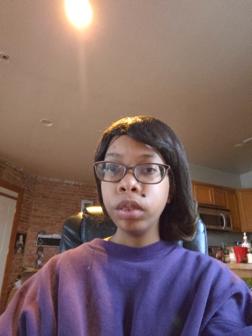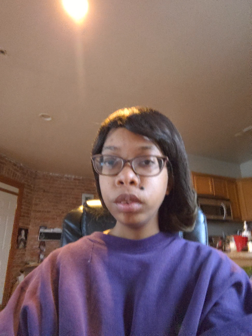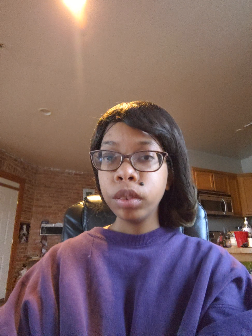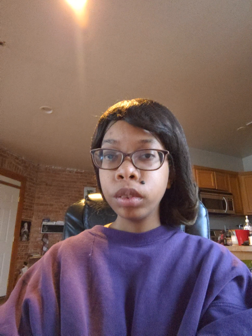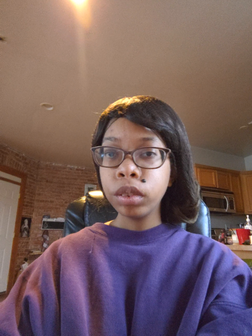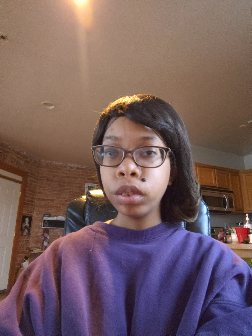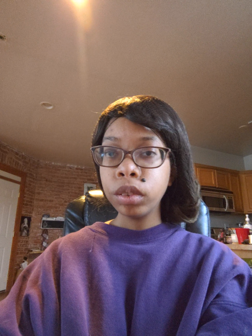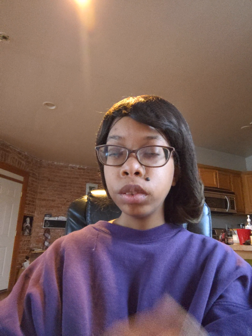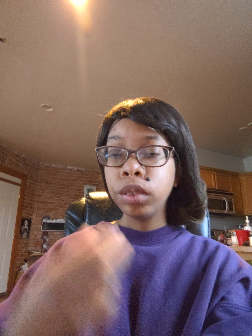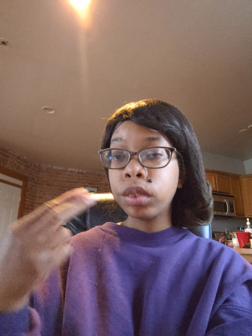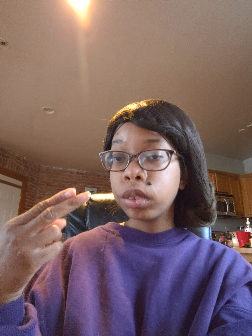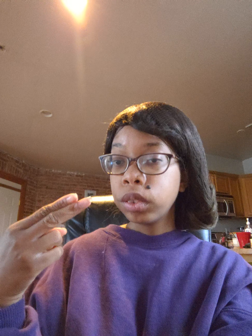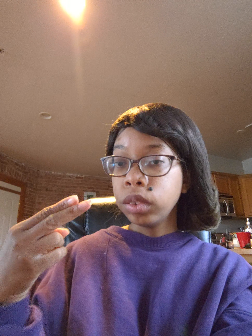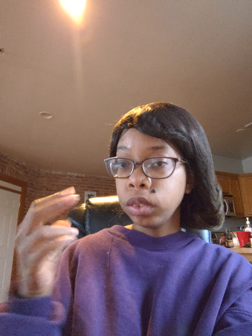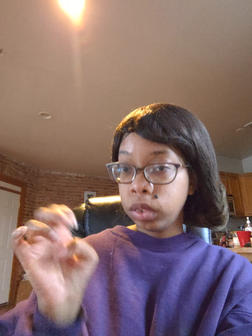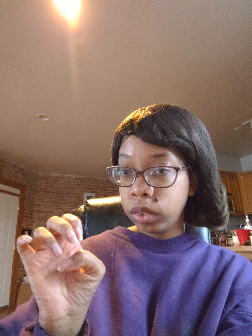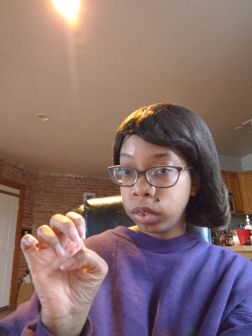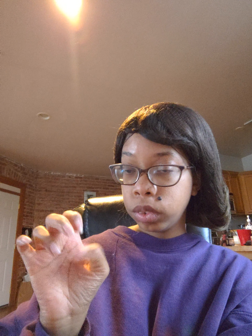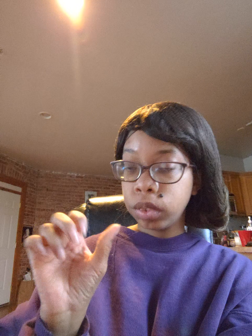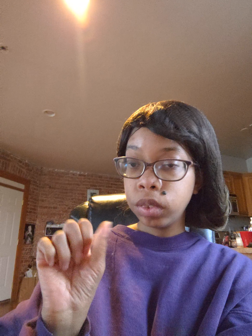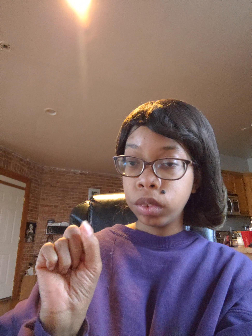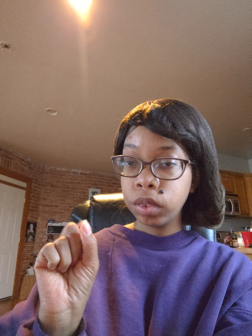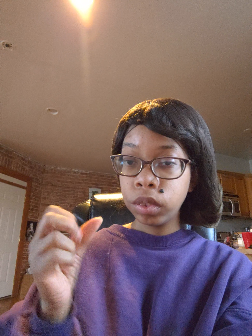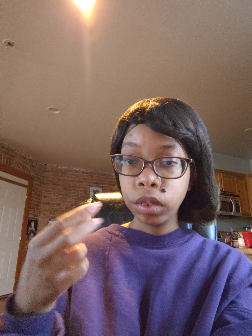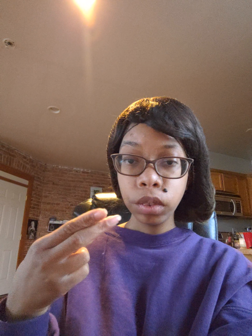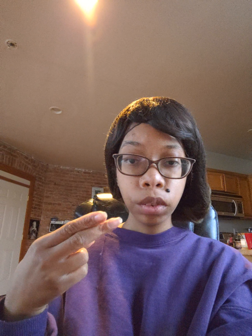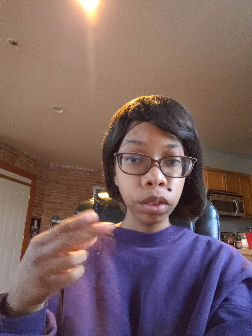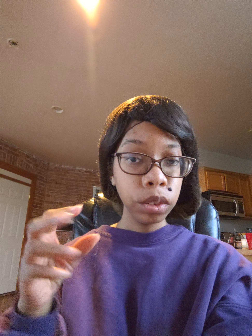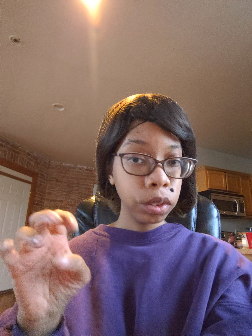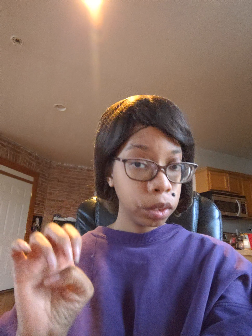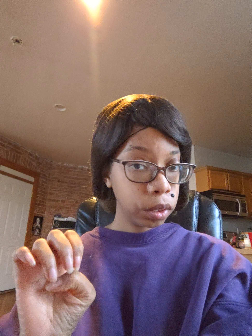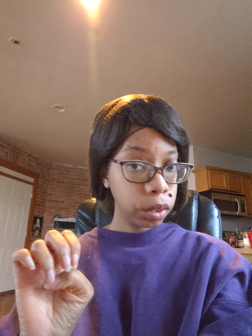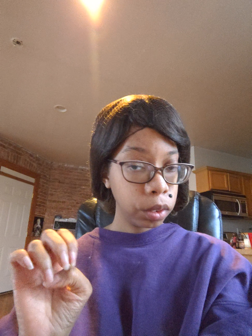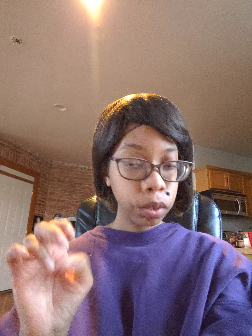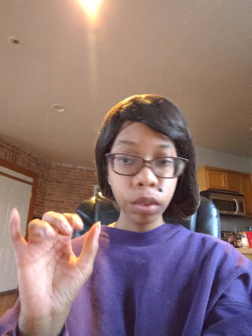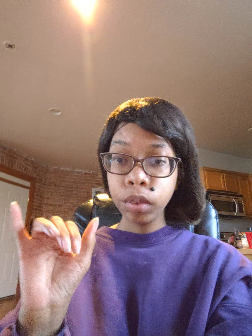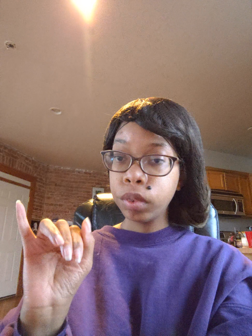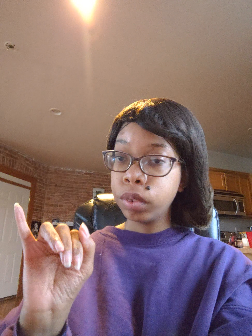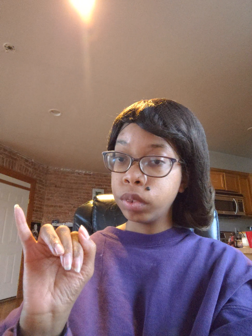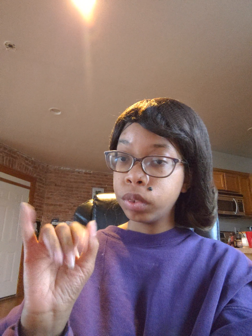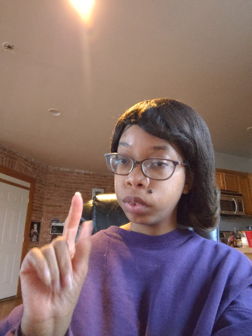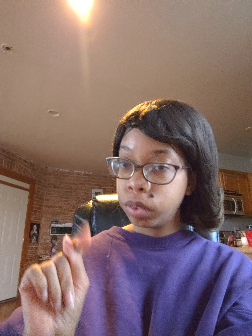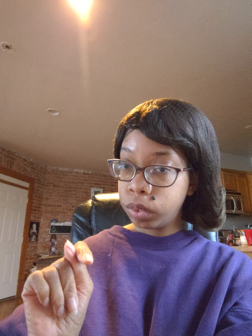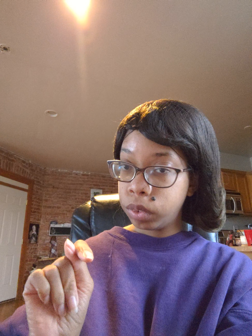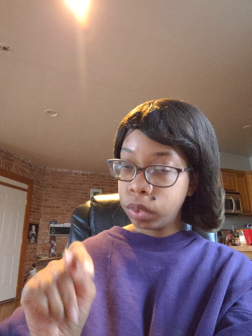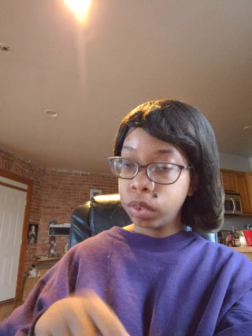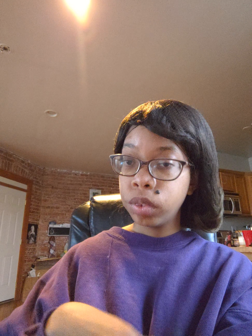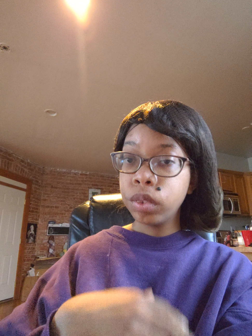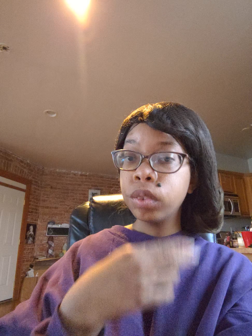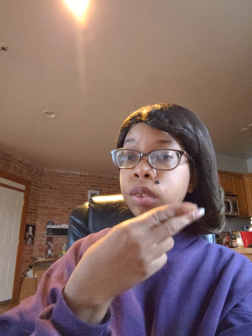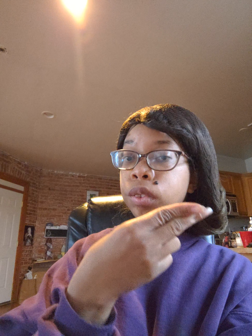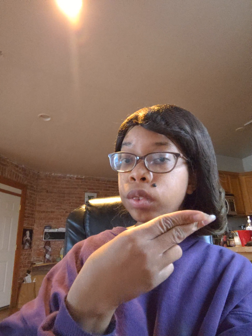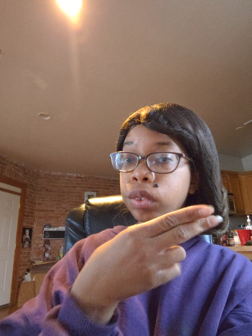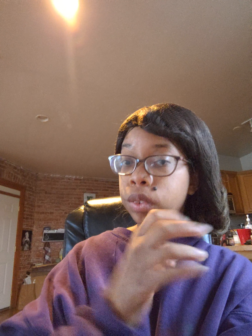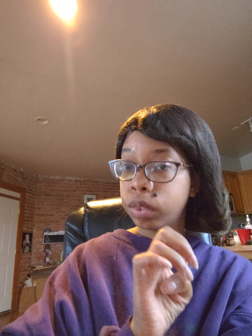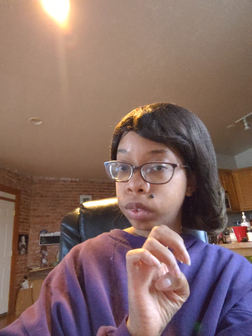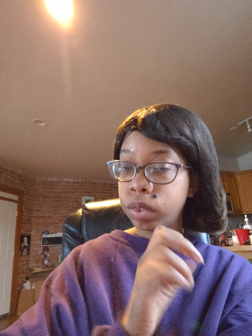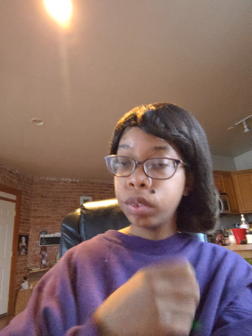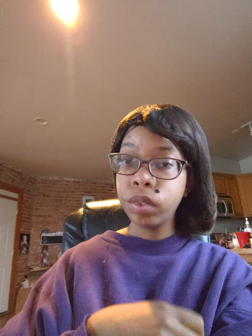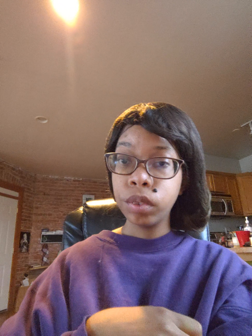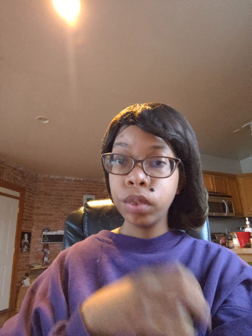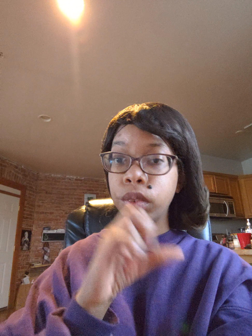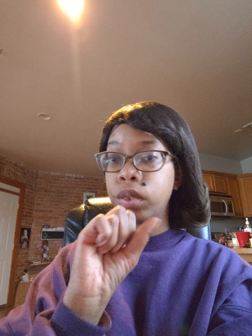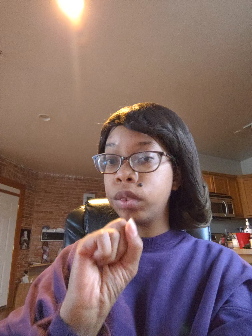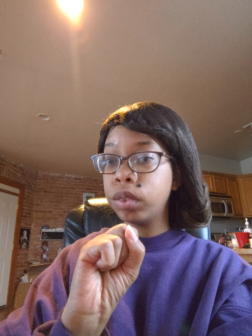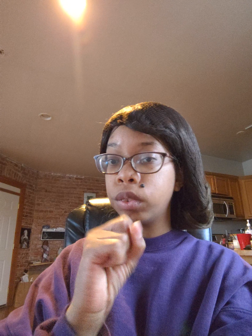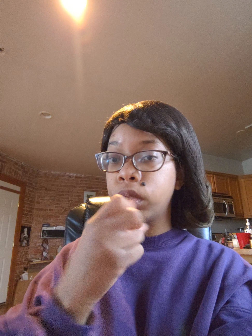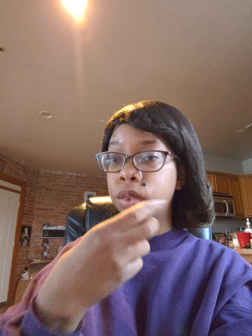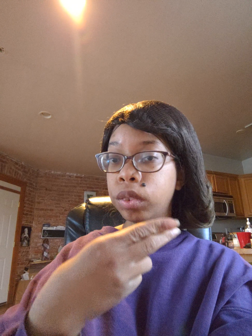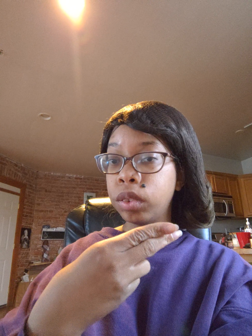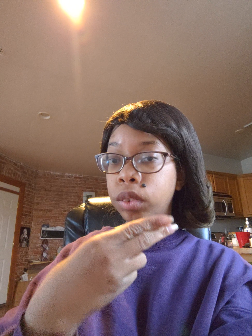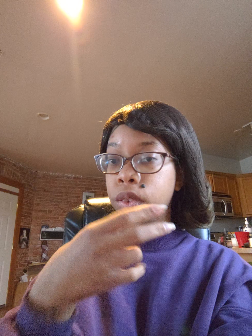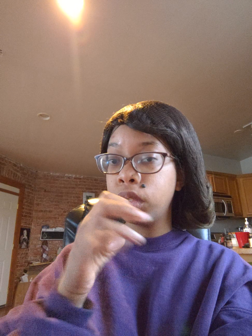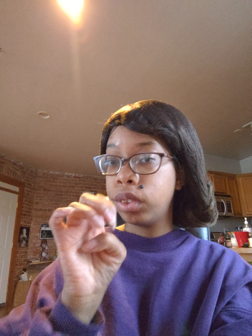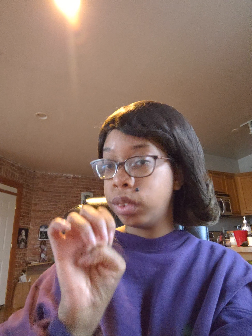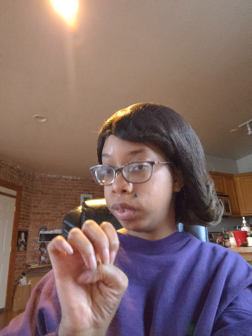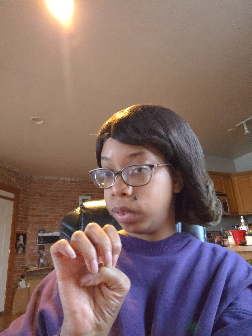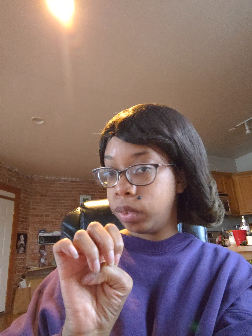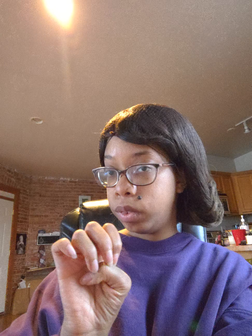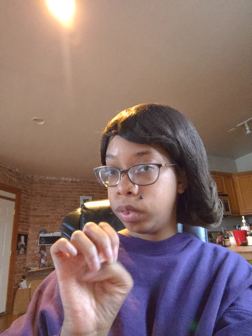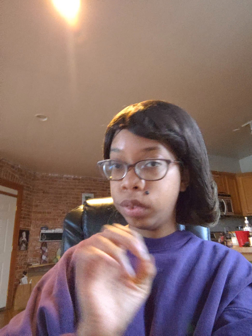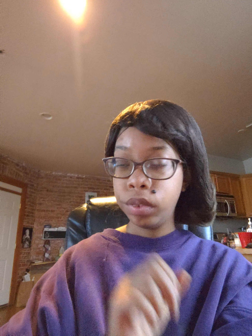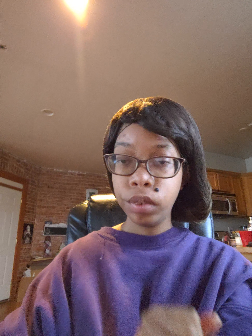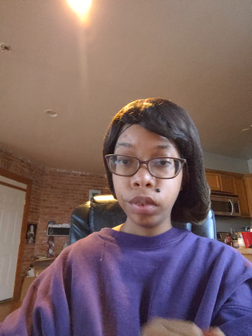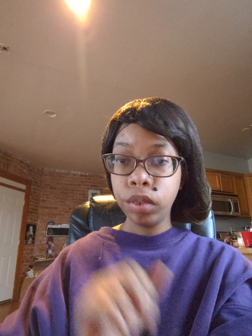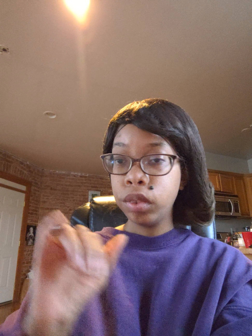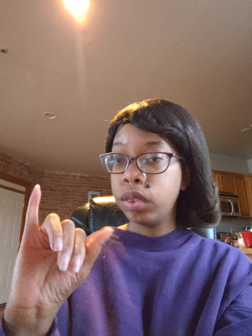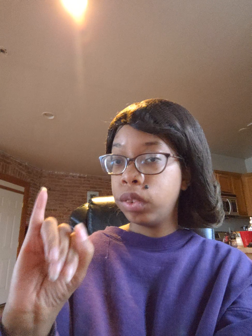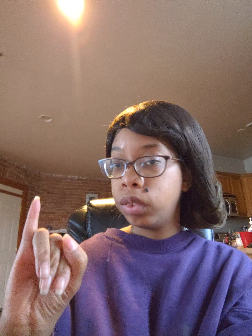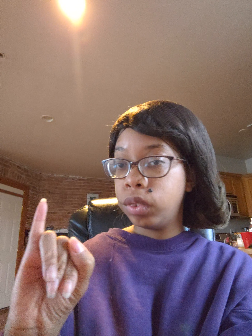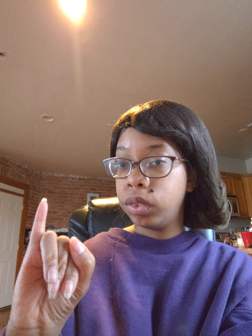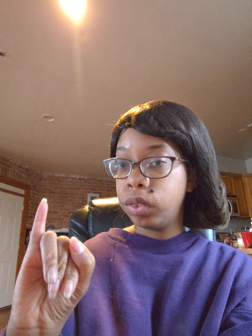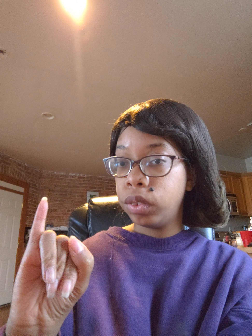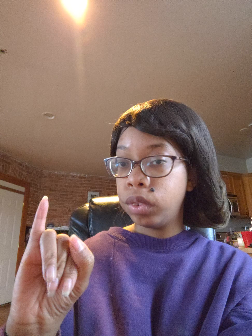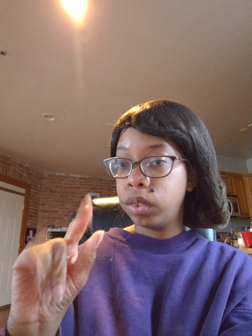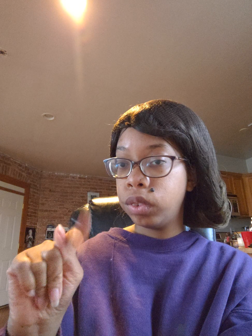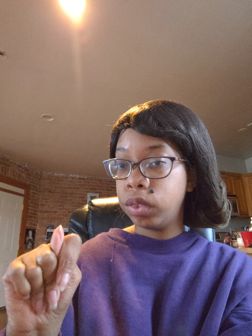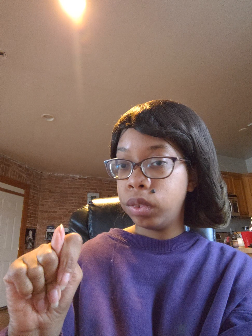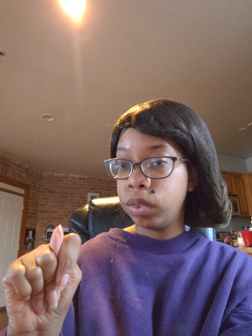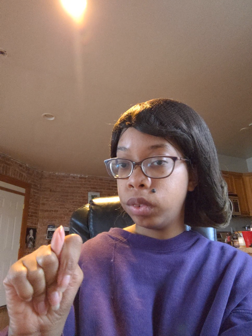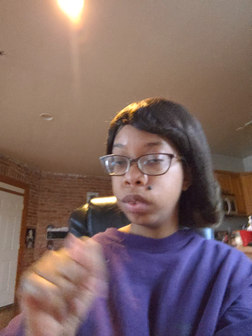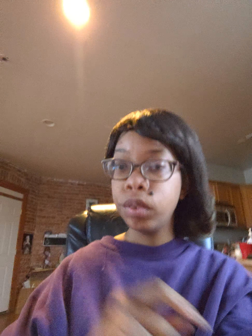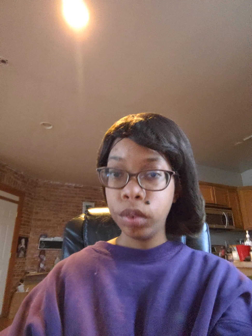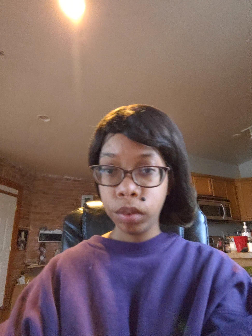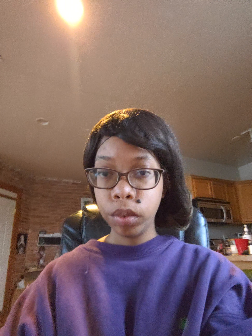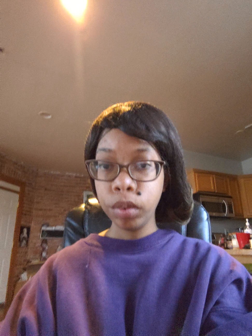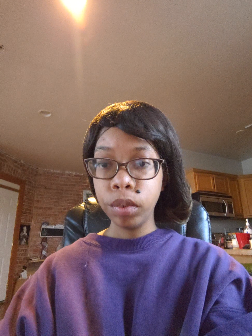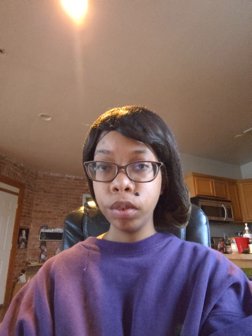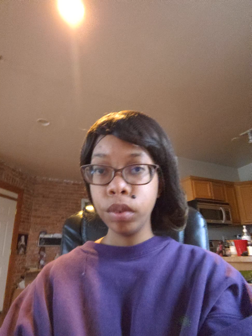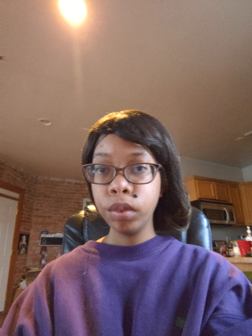he/she/it